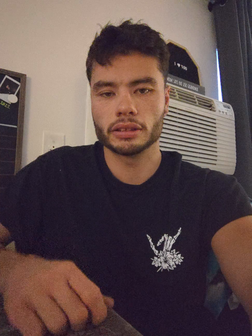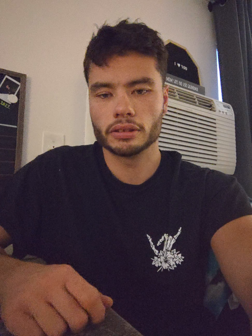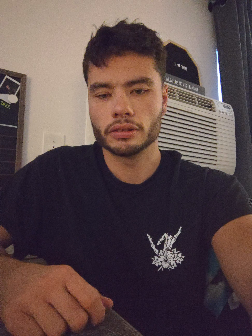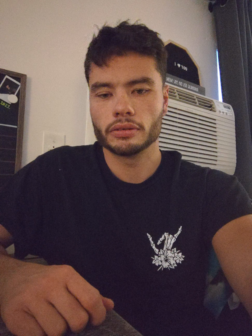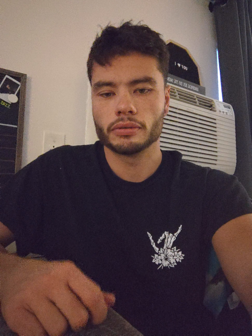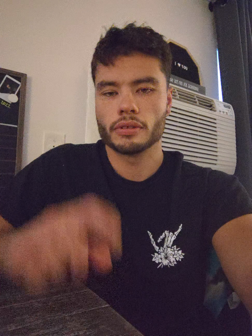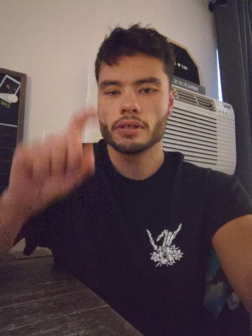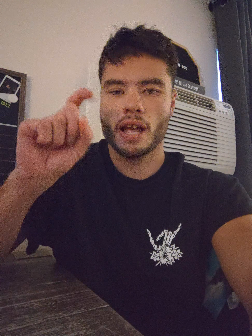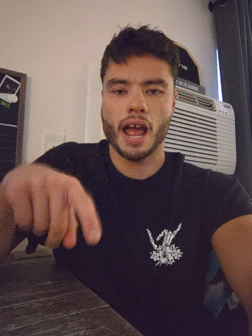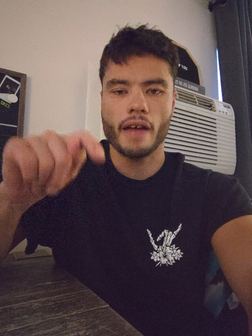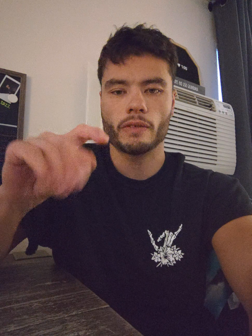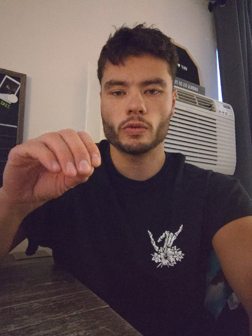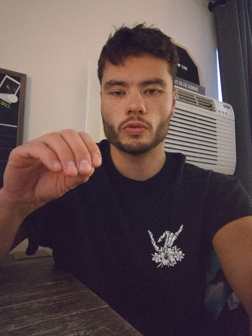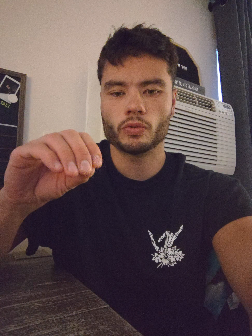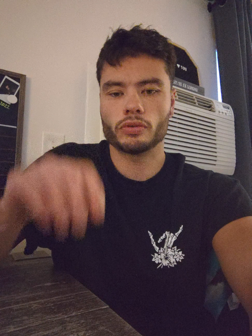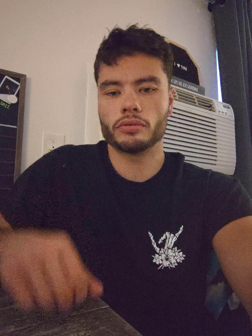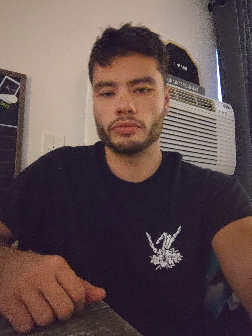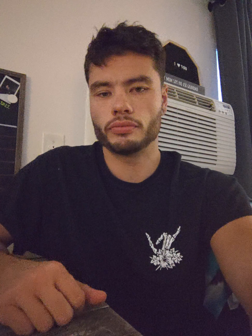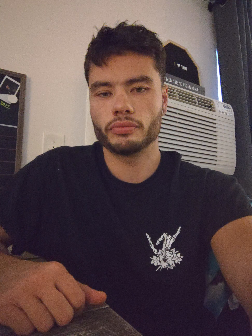have to